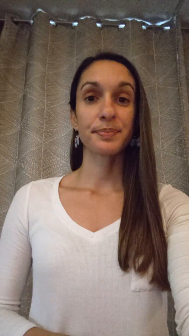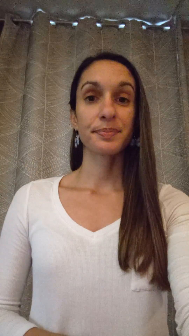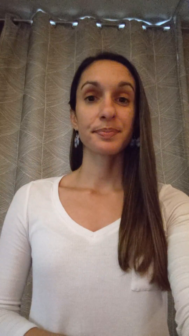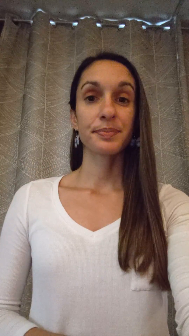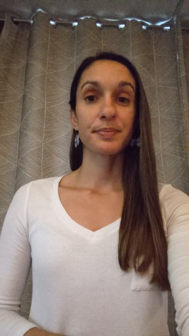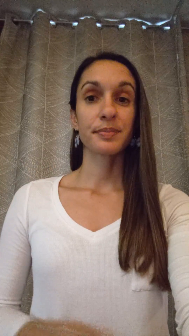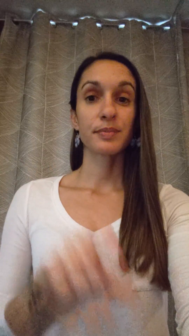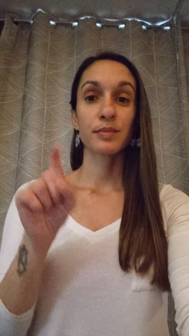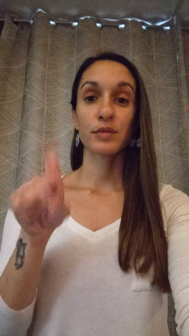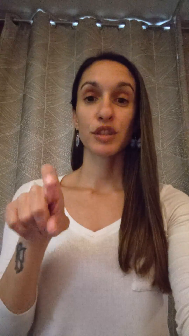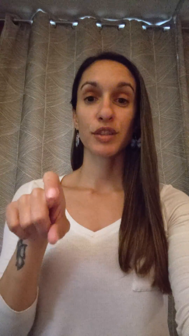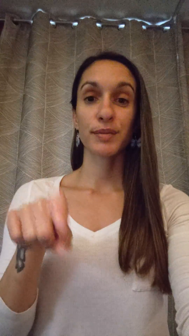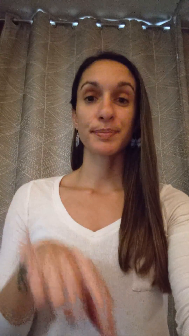should